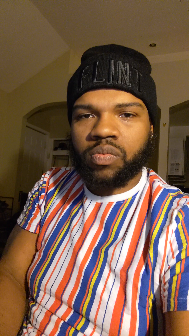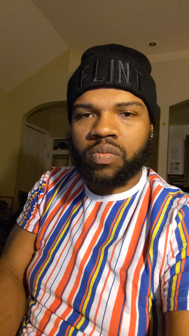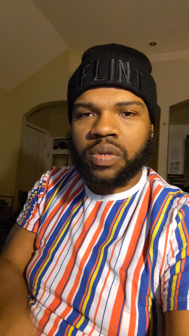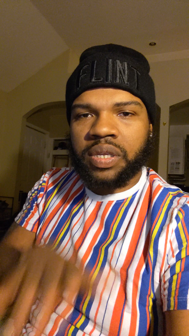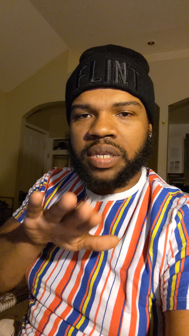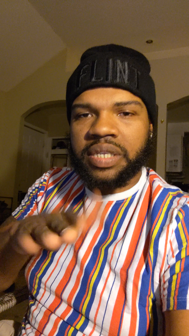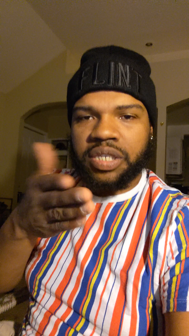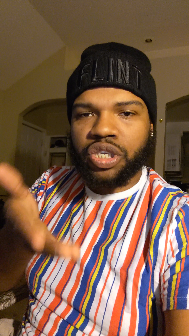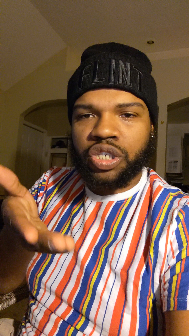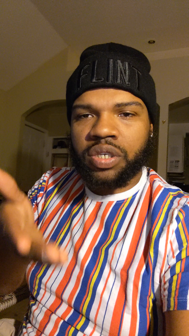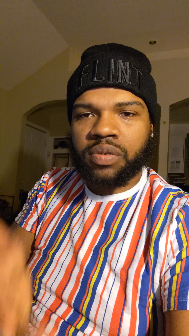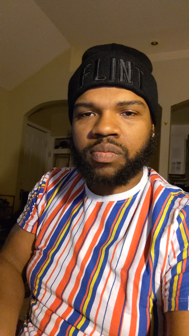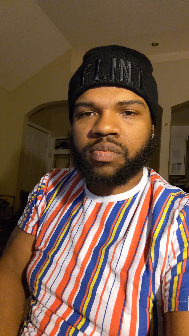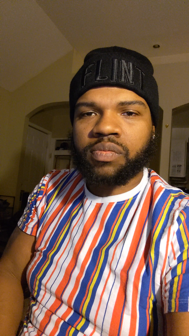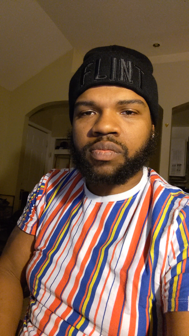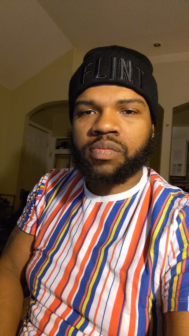kitchen